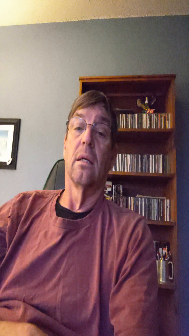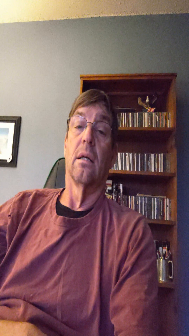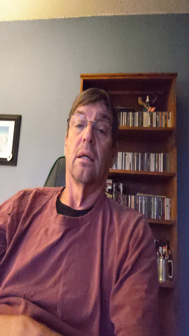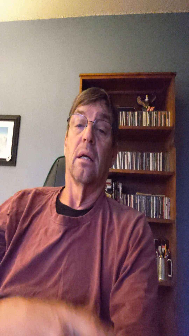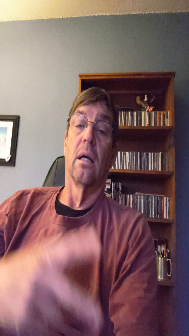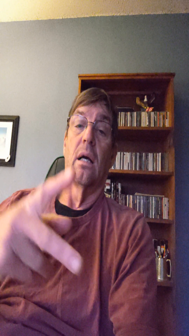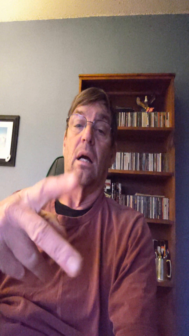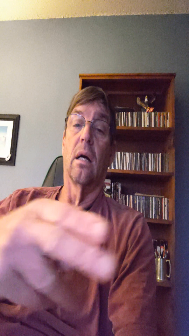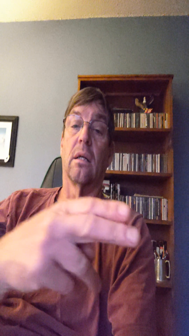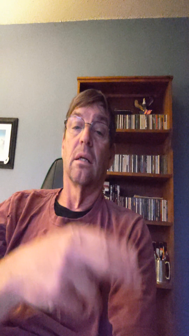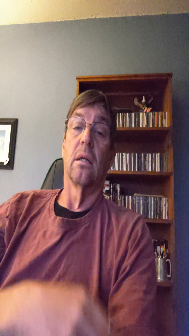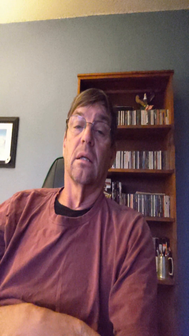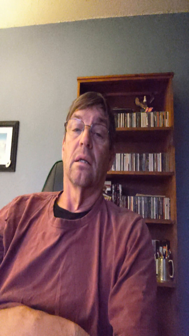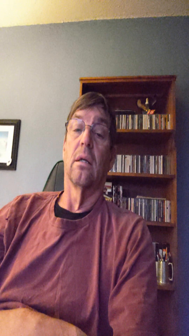cut